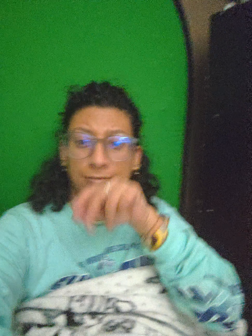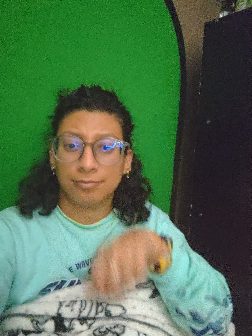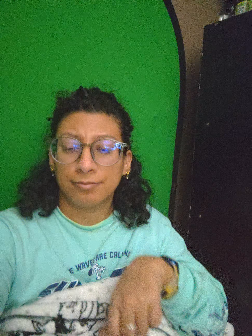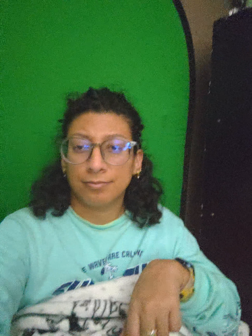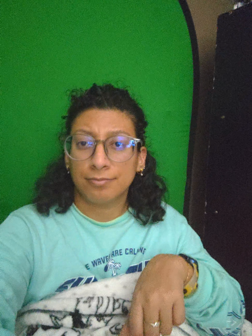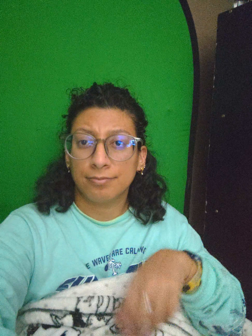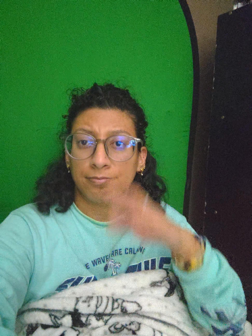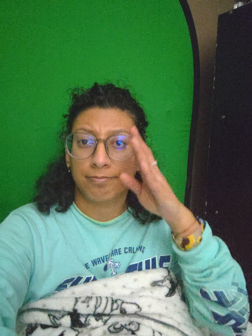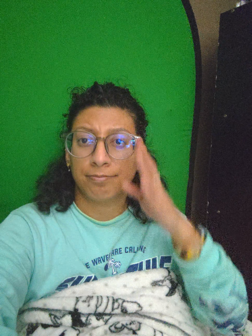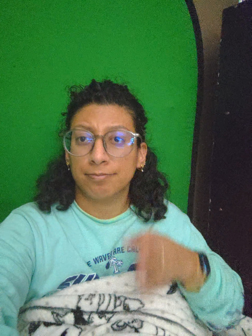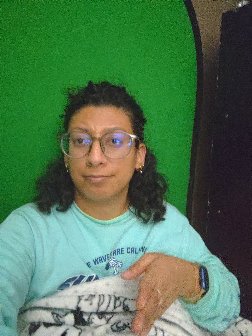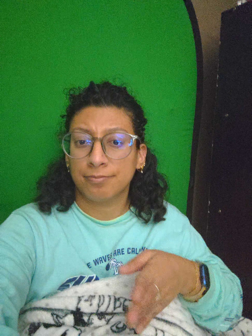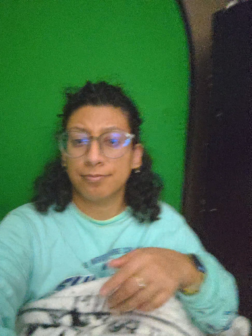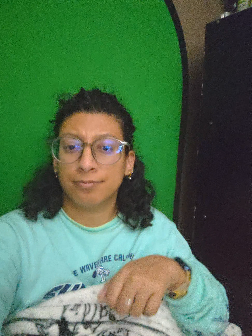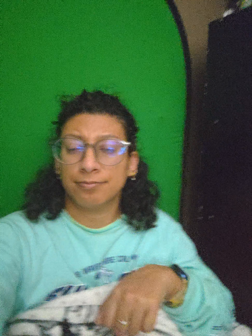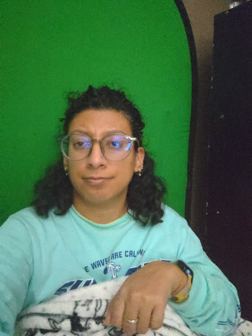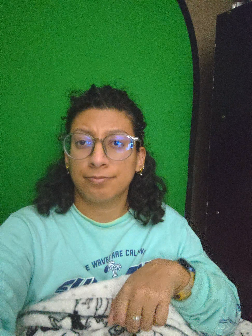person